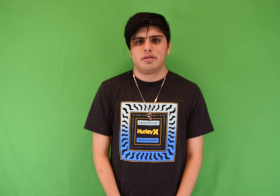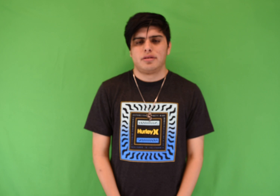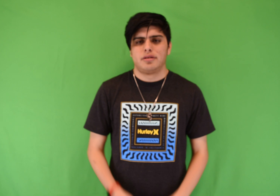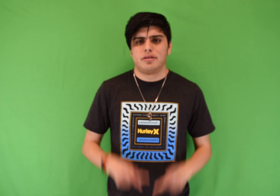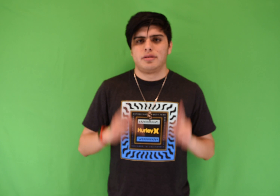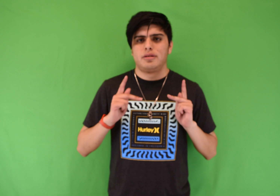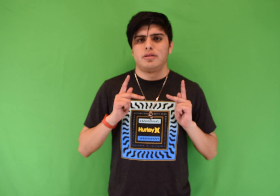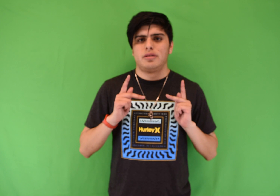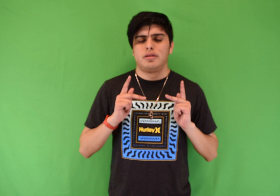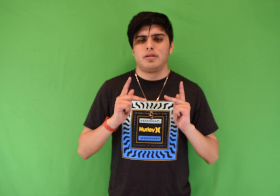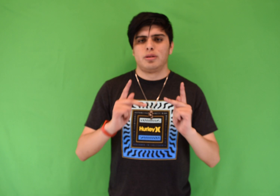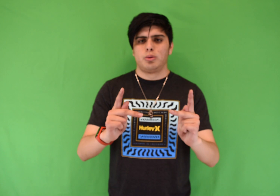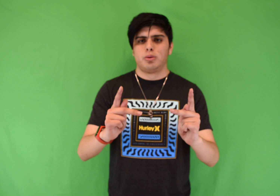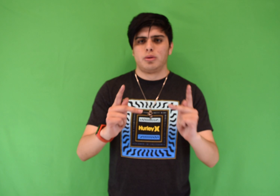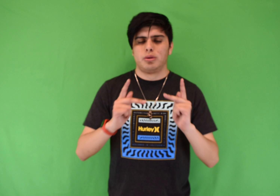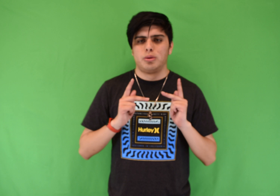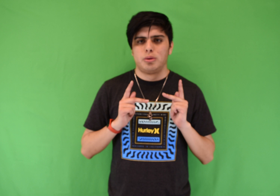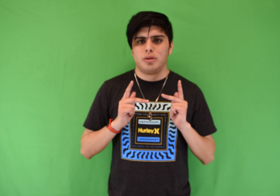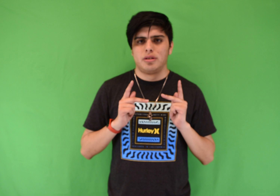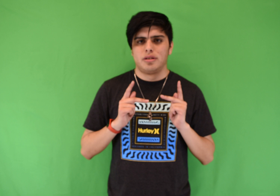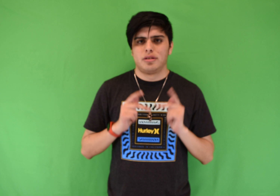pulmones